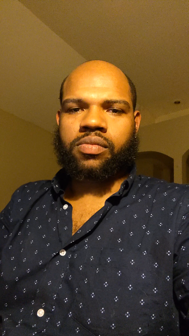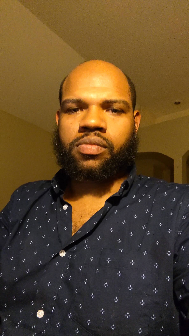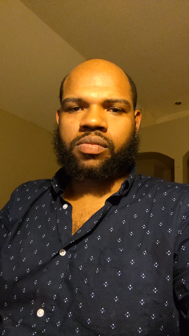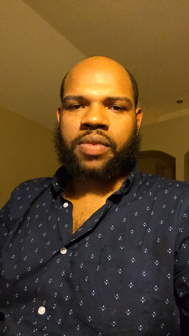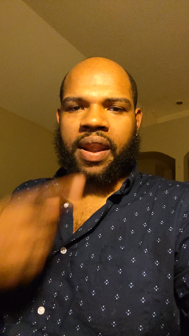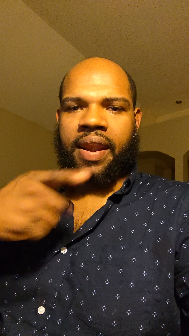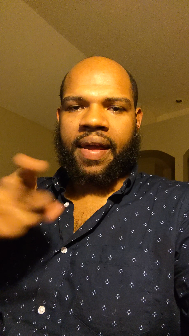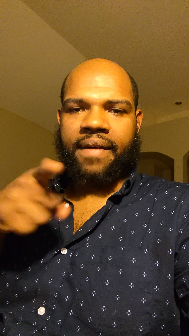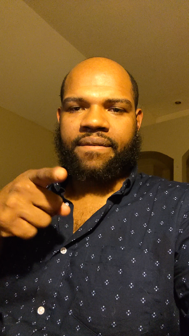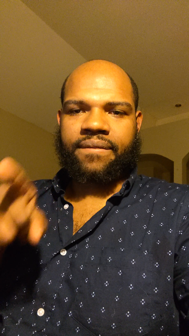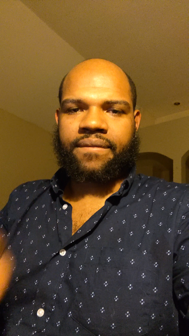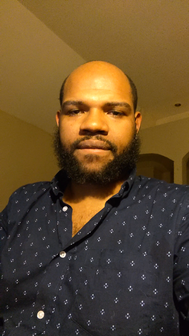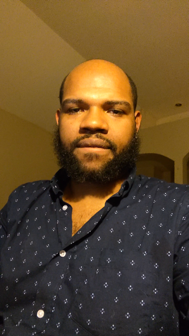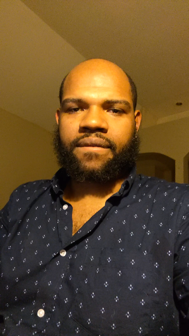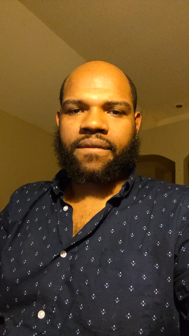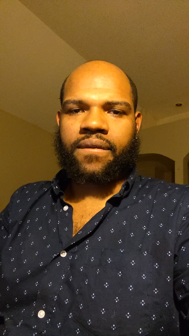knife